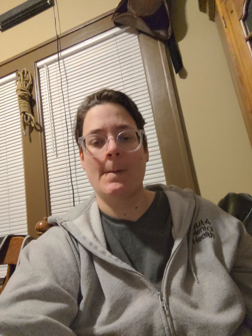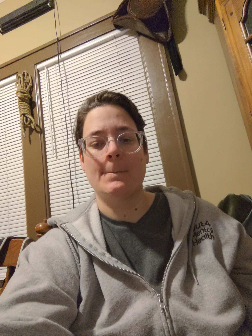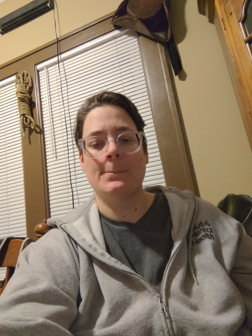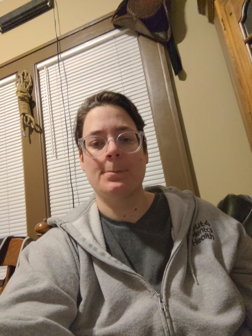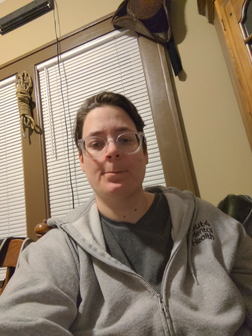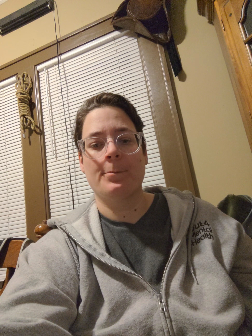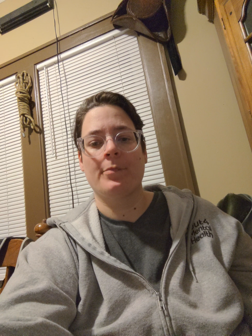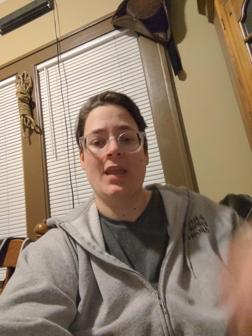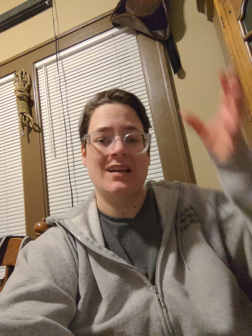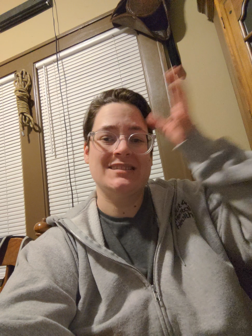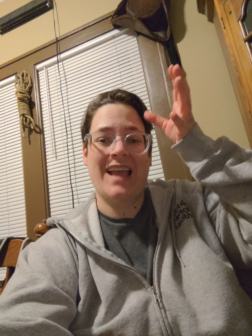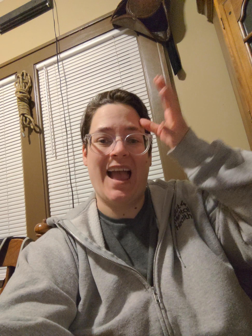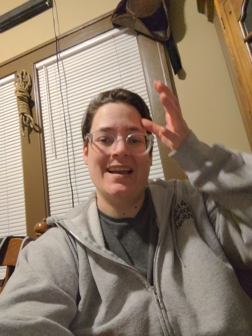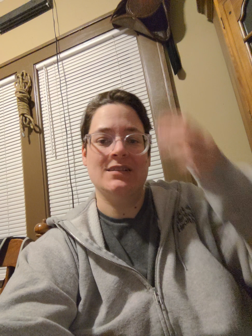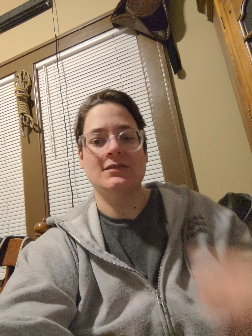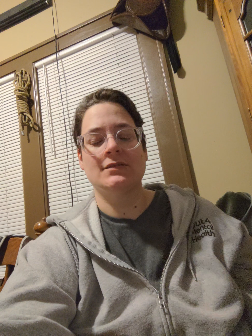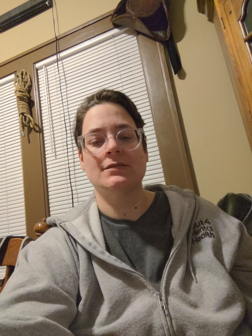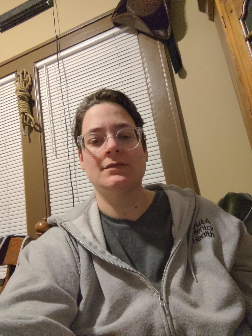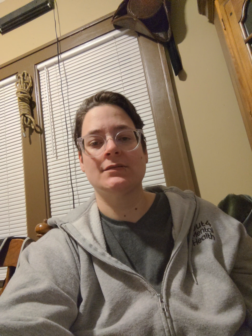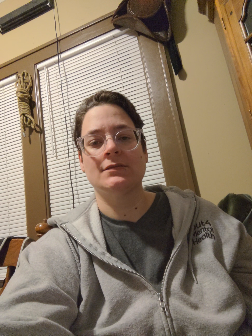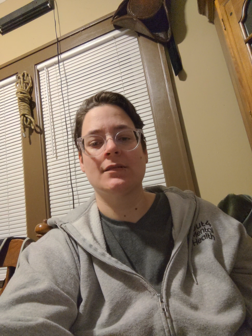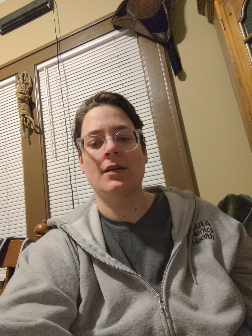dad